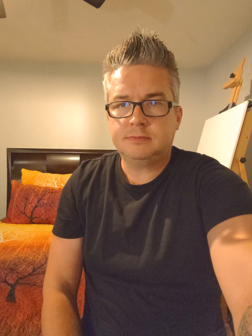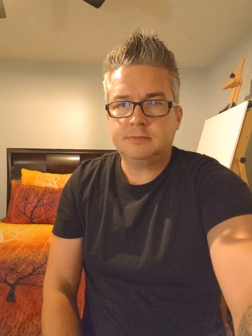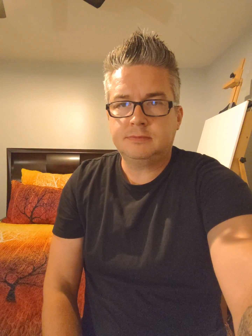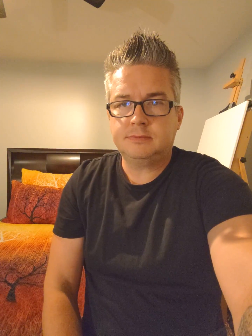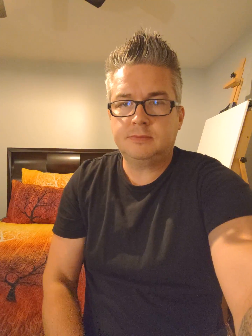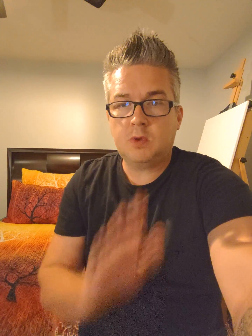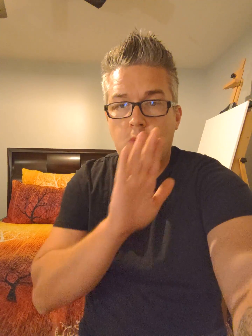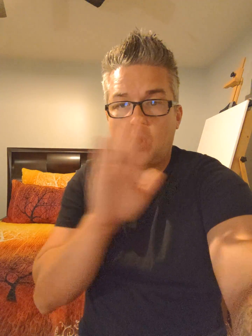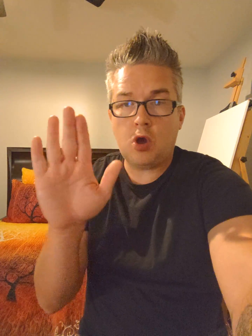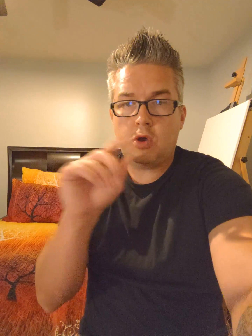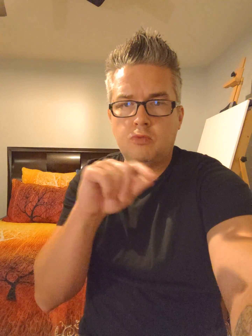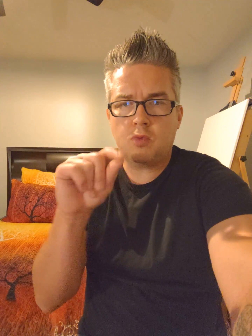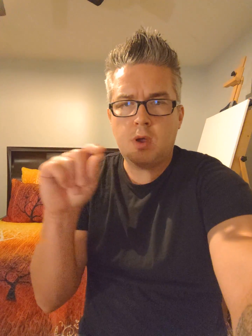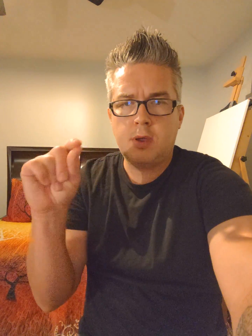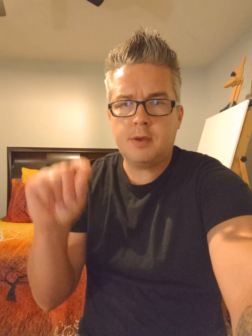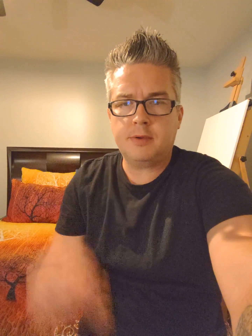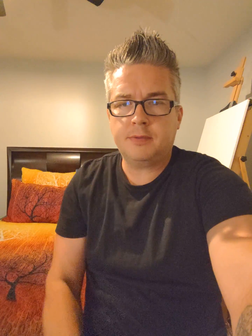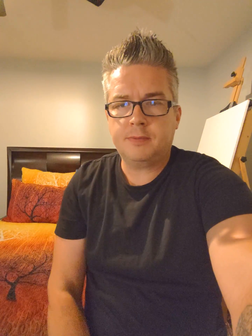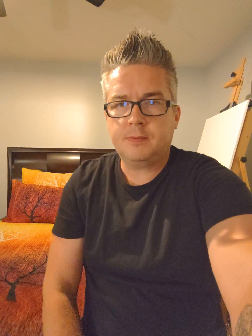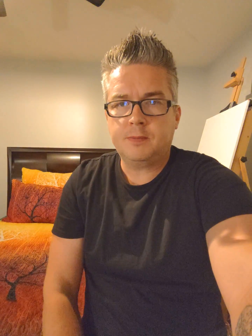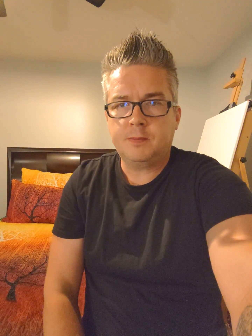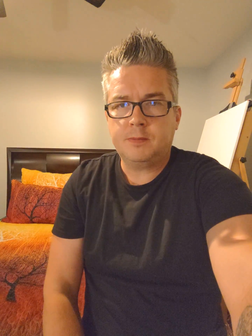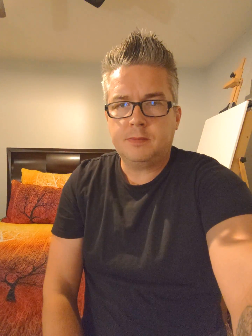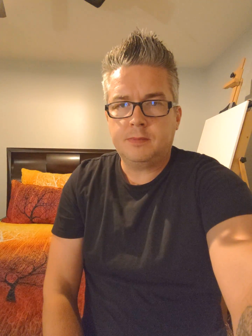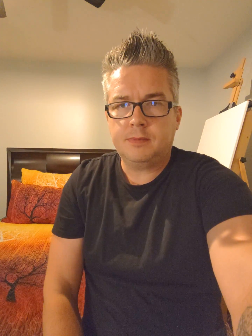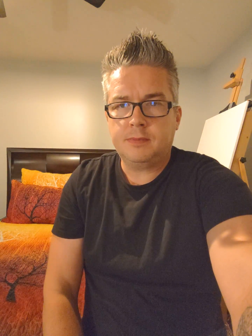chalk